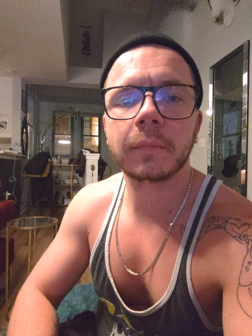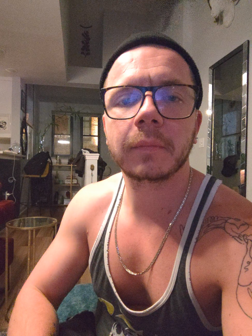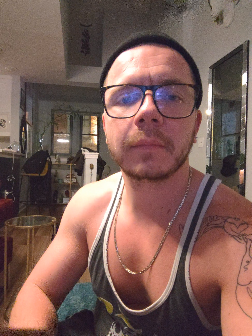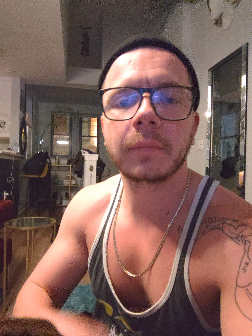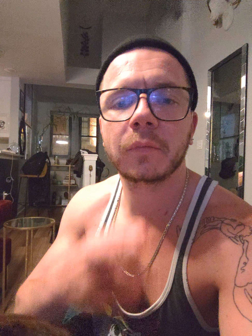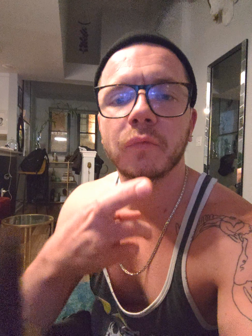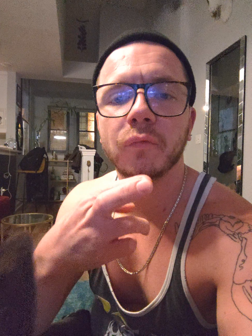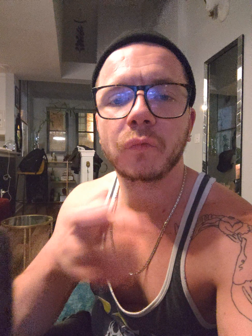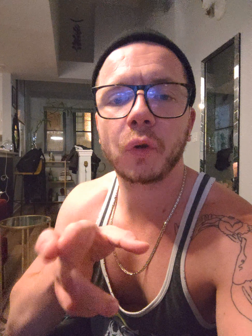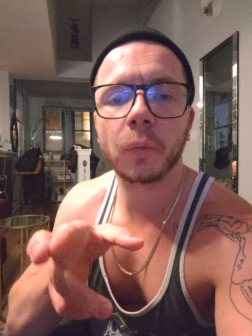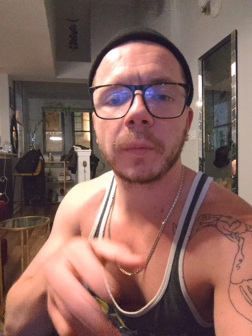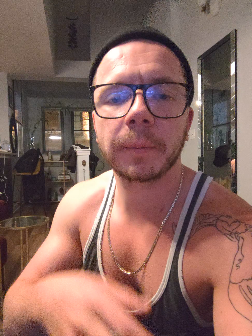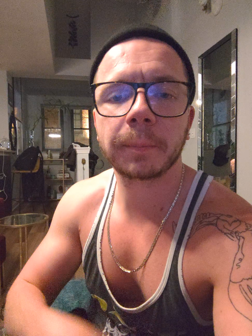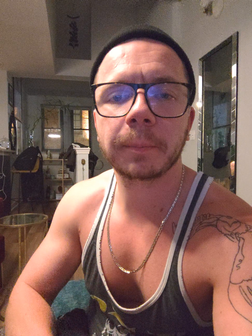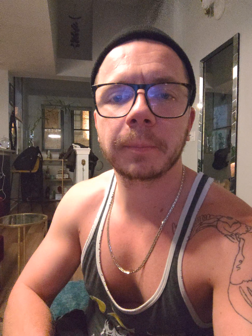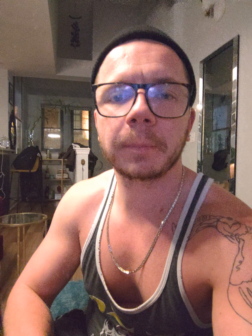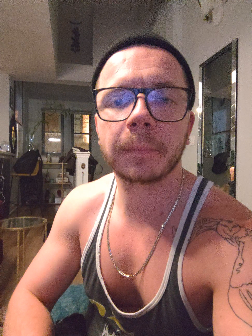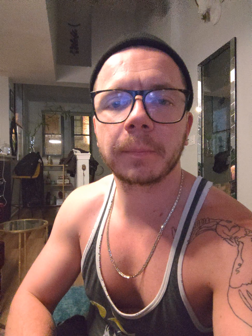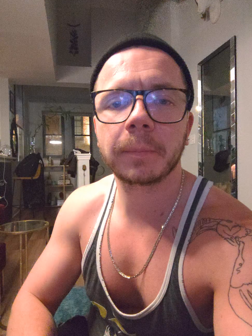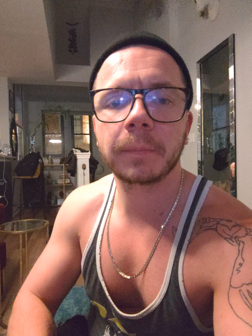room